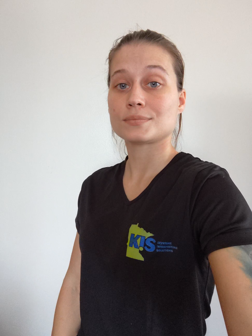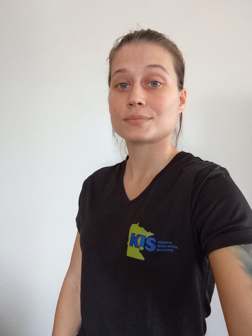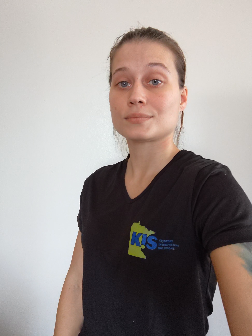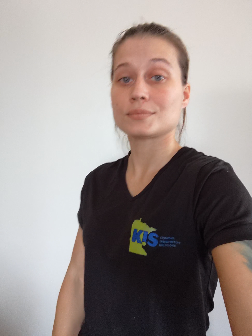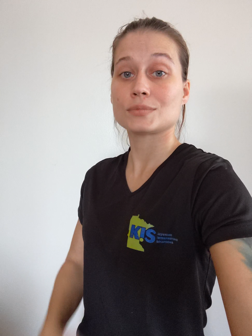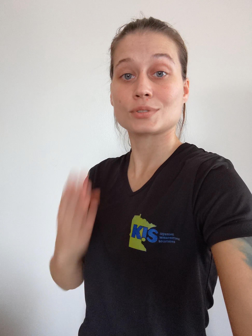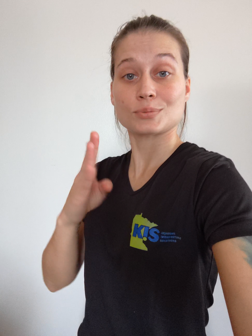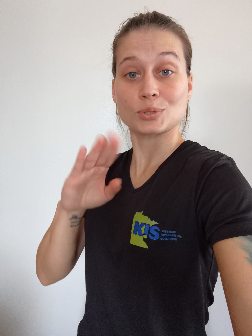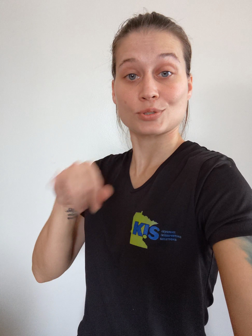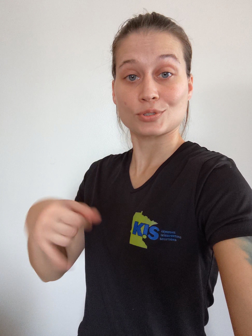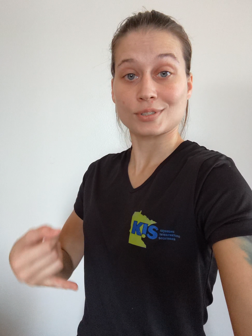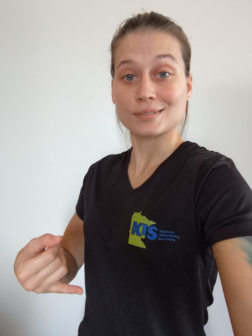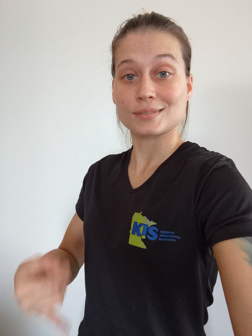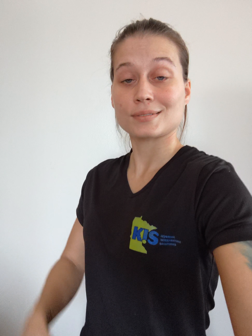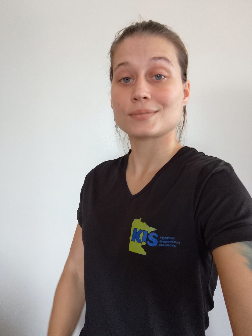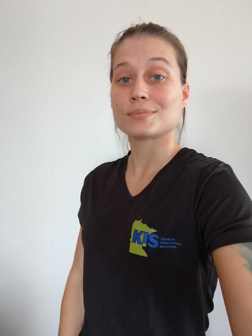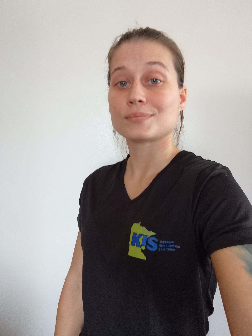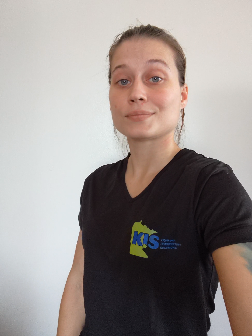jeans